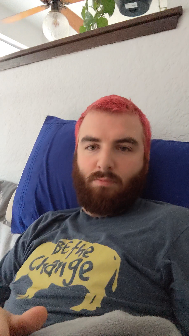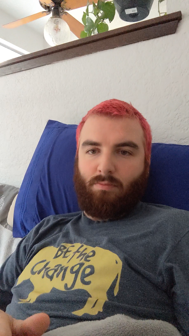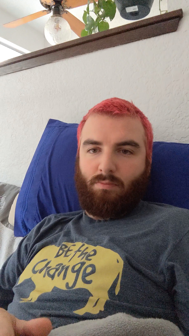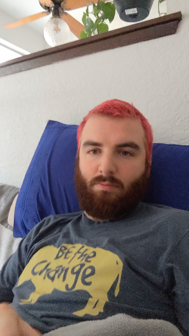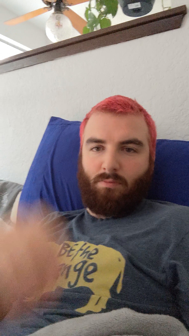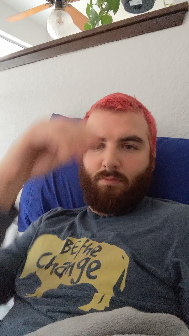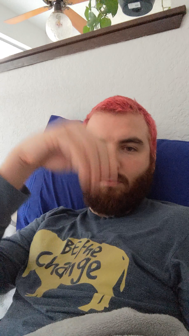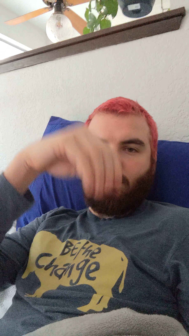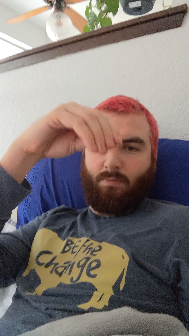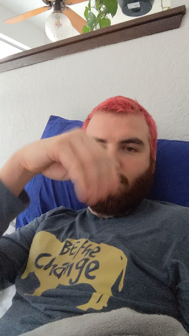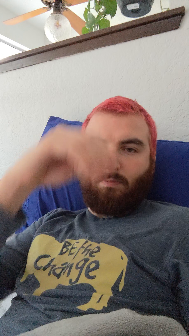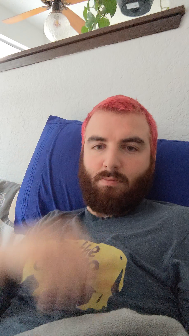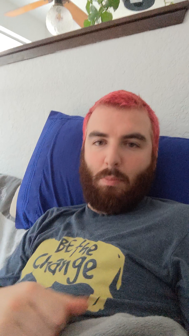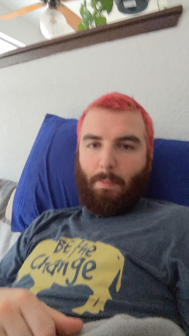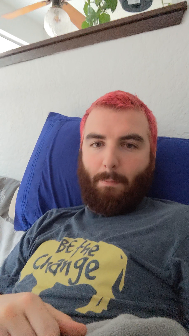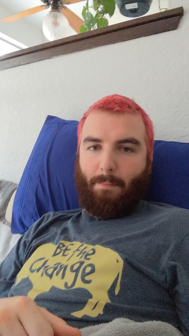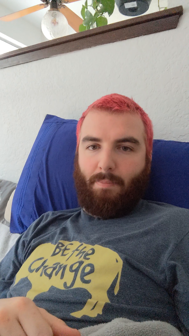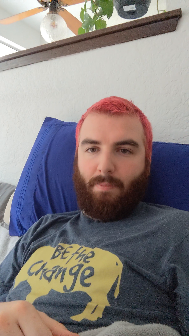inside